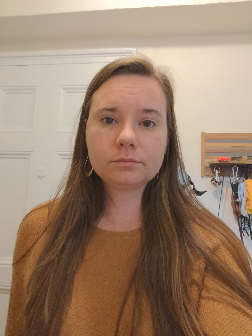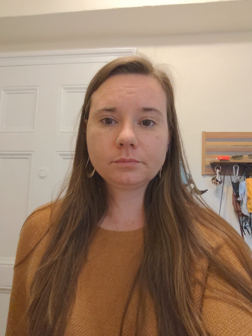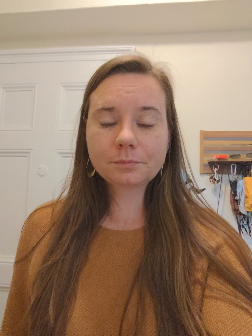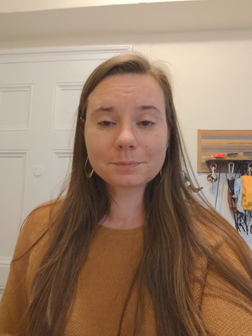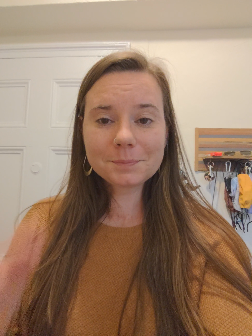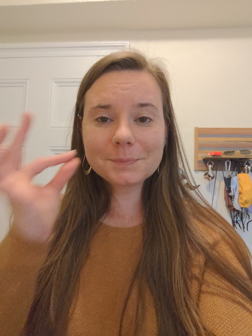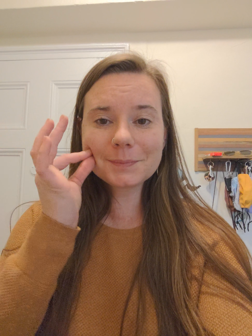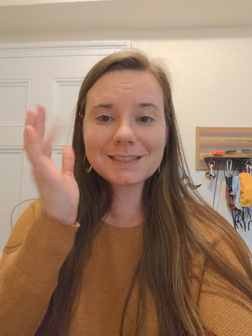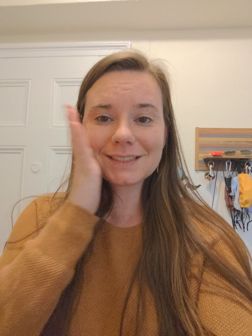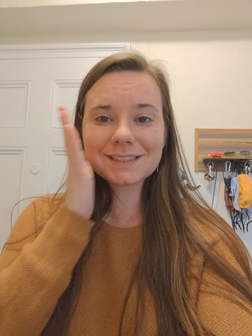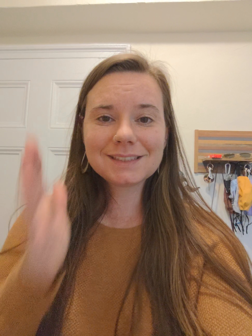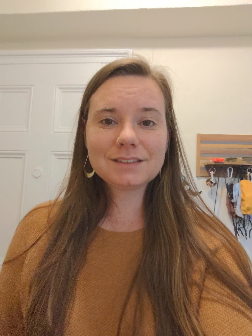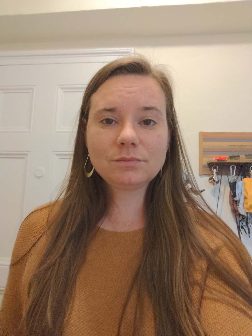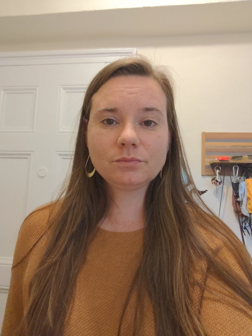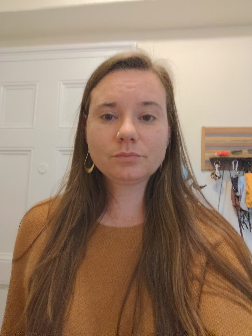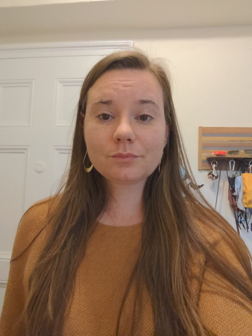bee